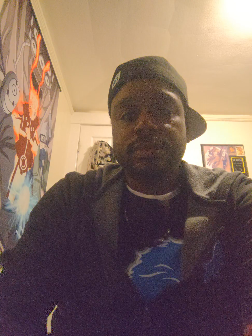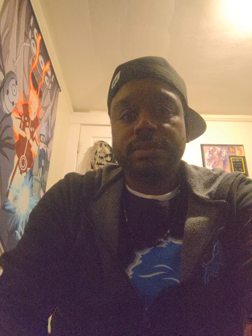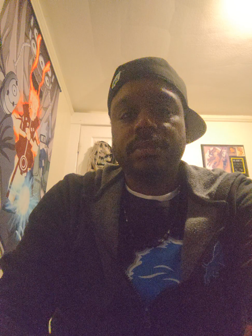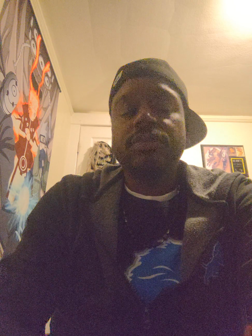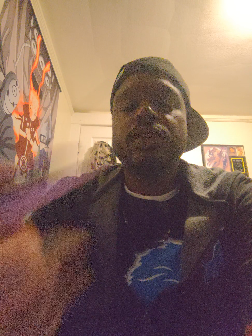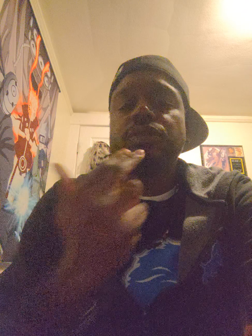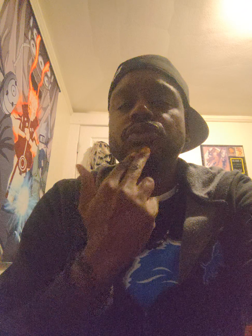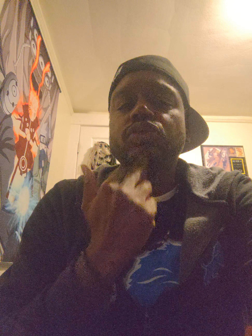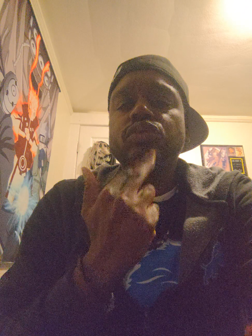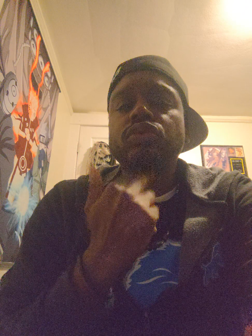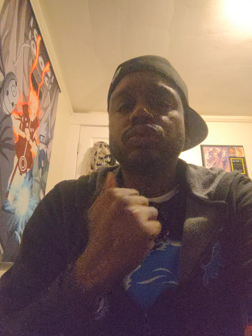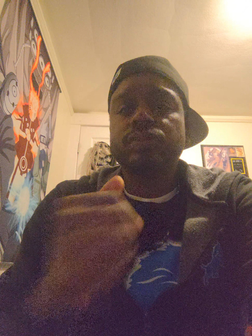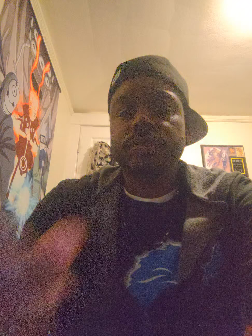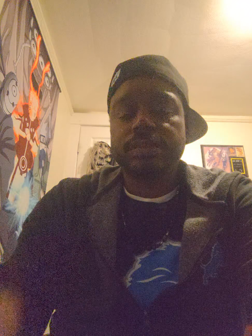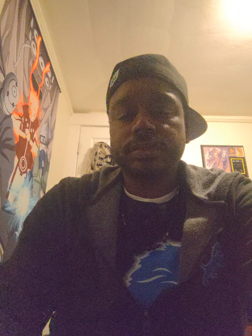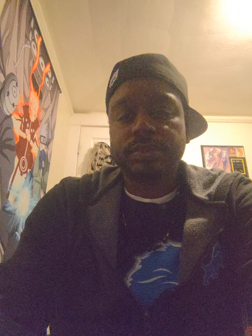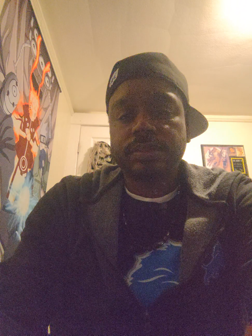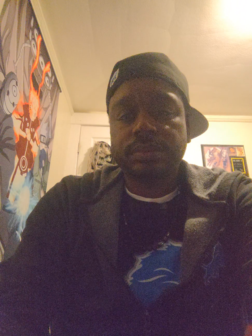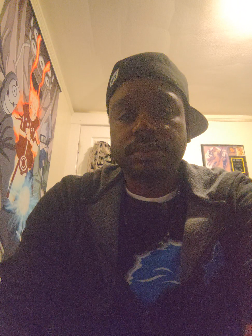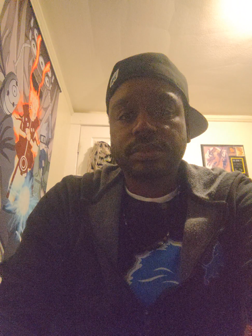cute